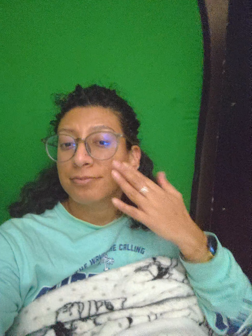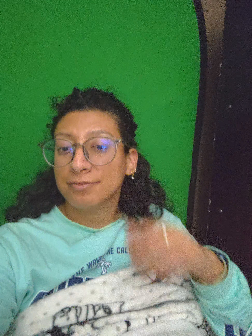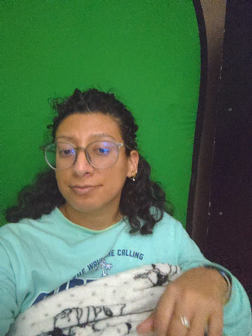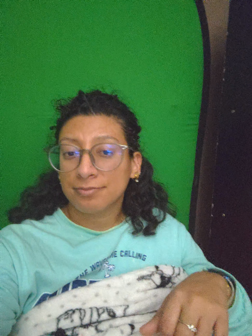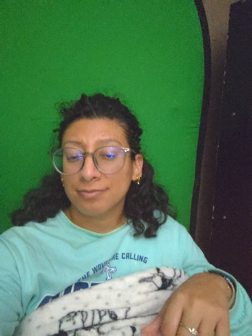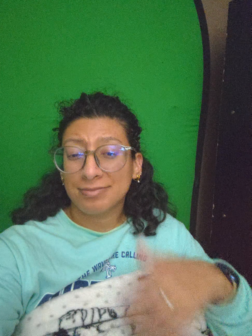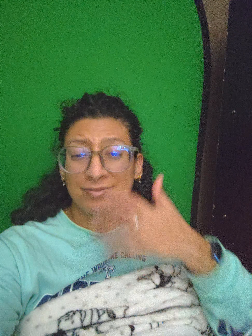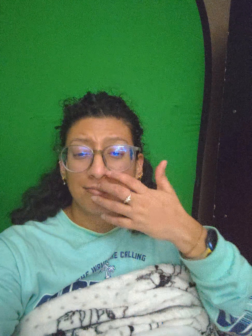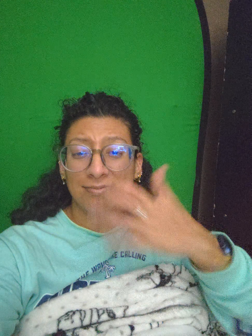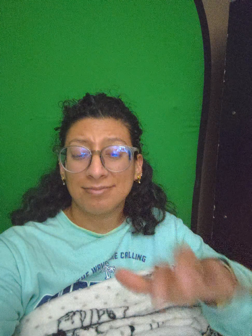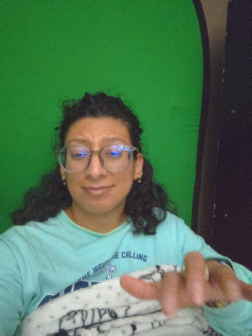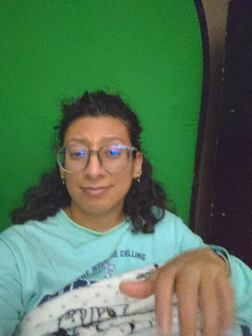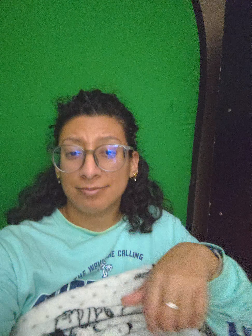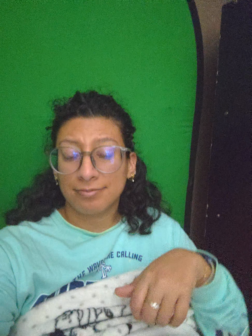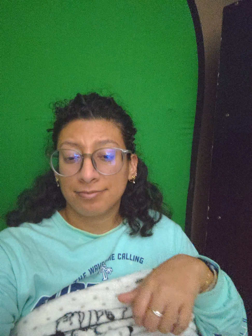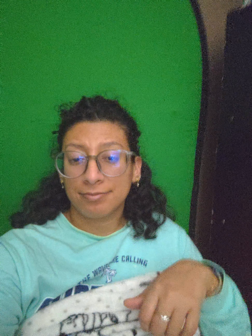hot